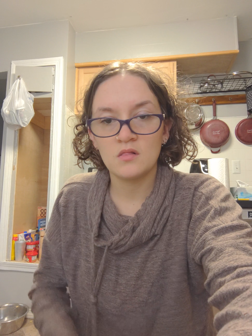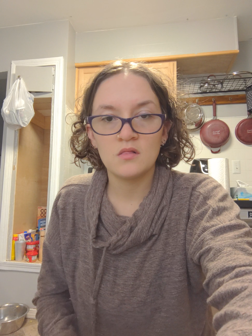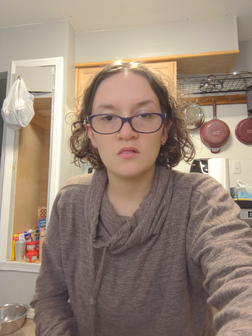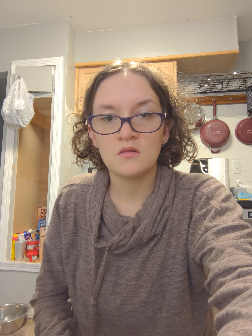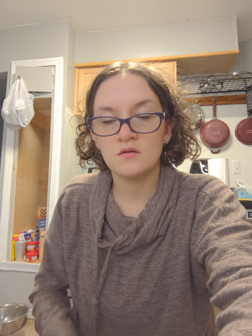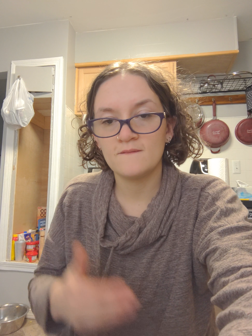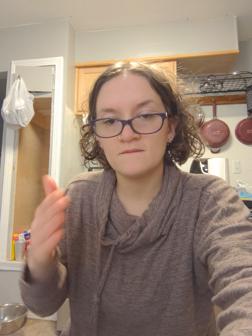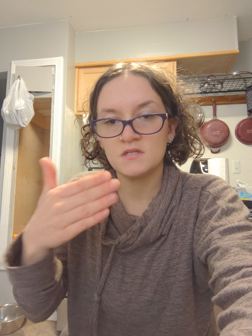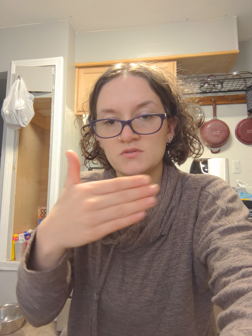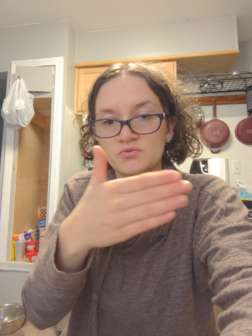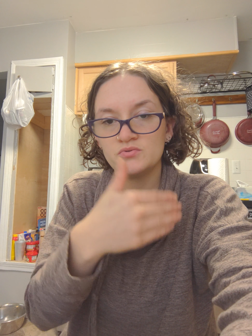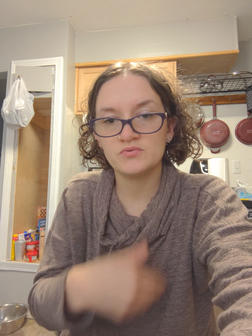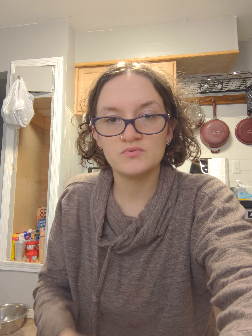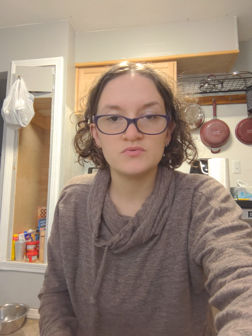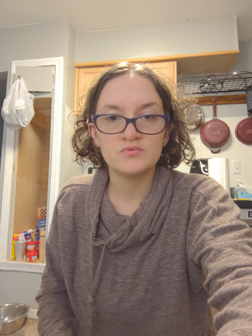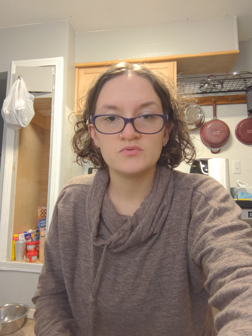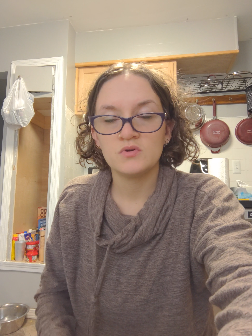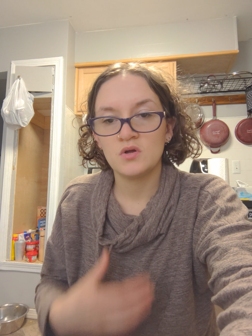fish